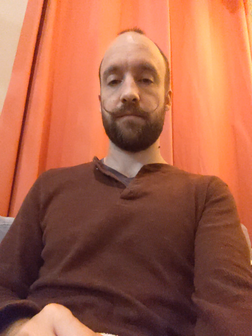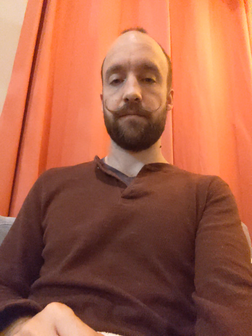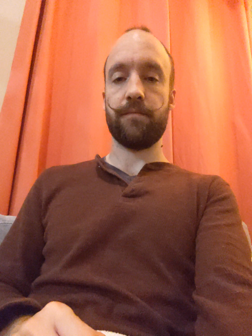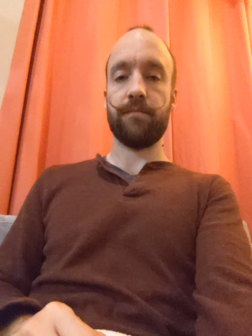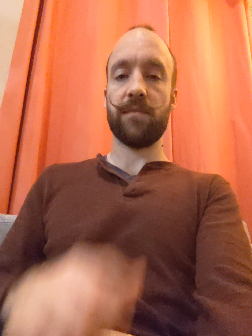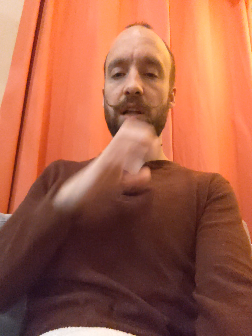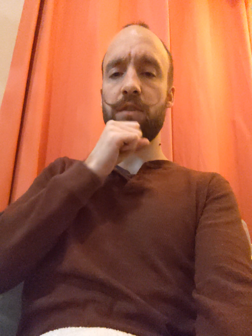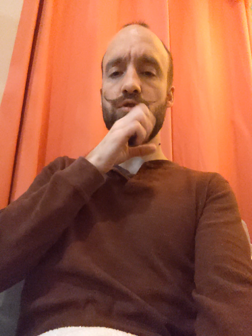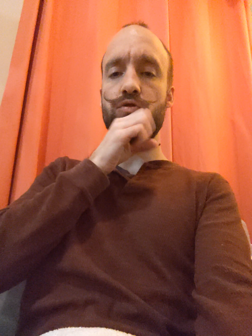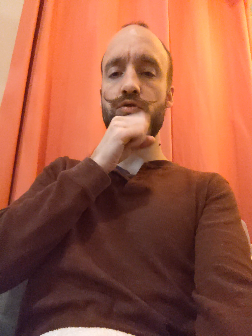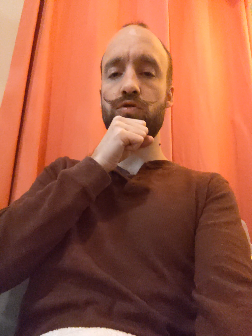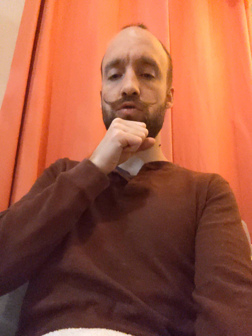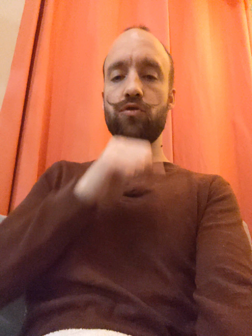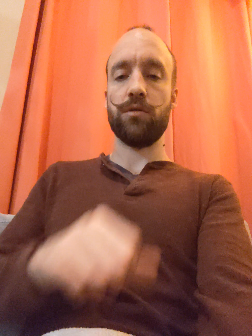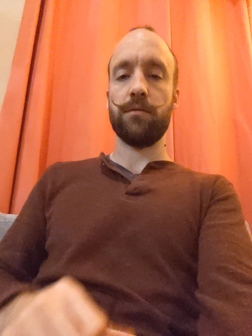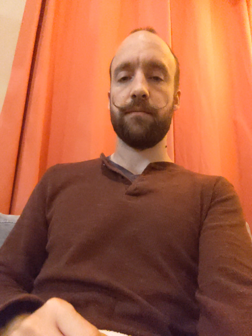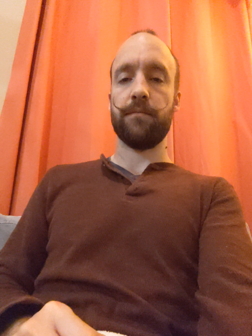orange